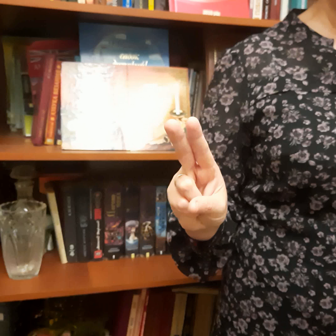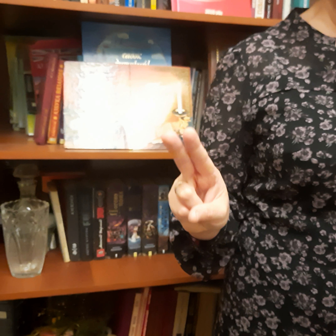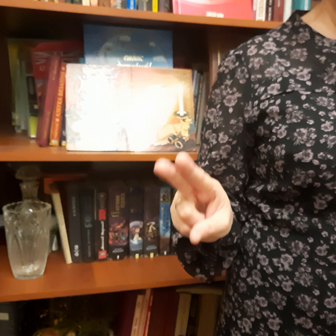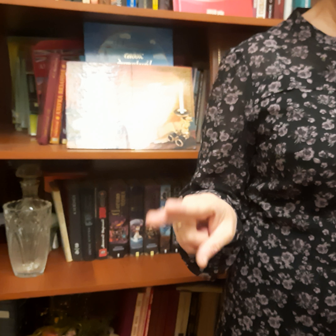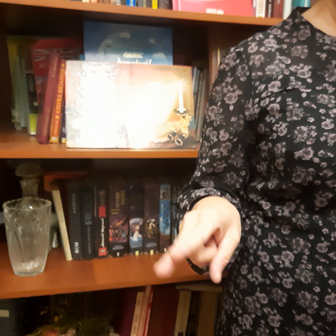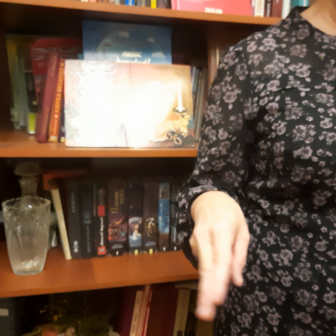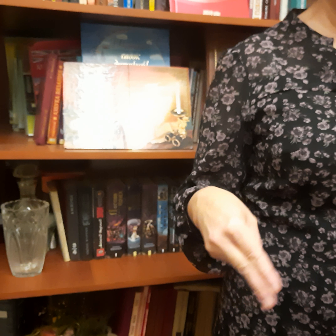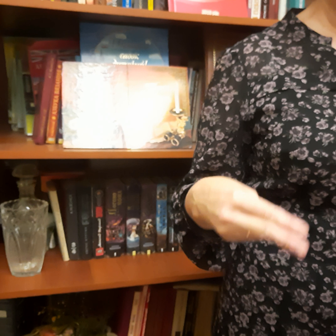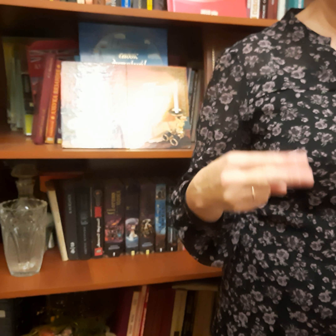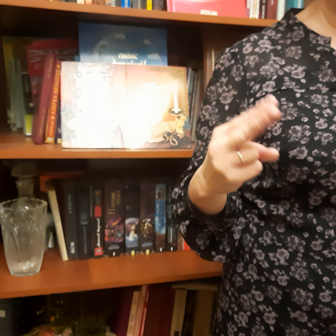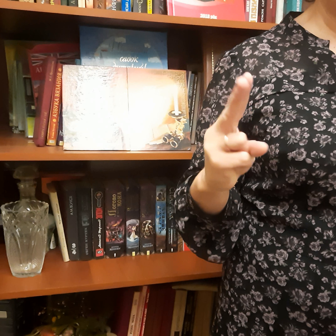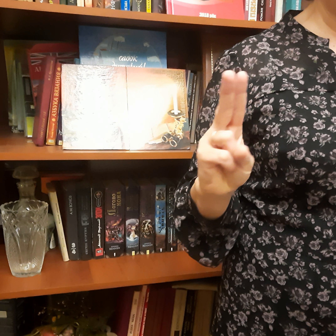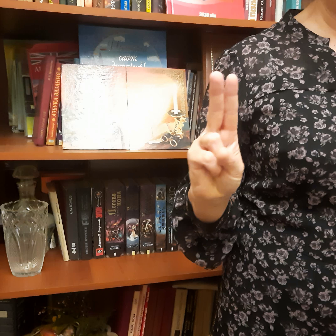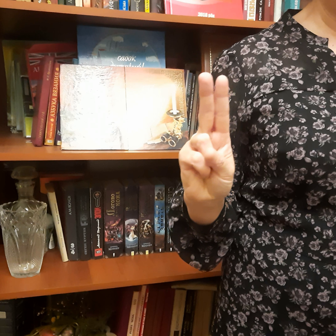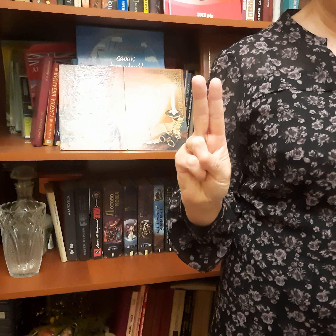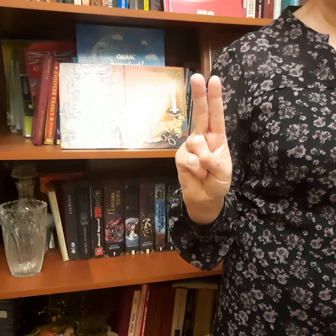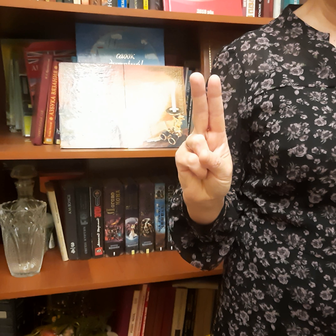Д